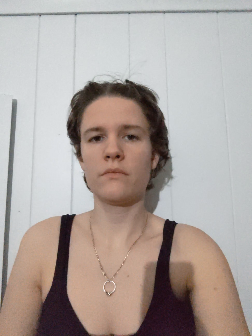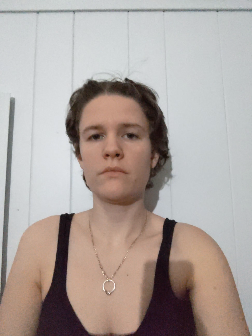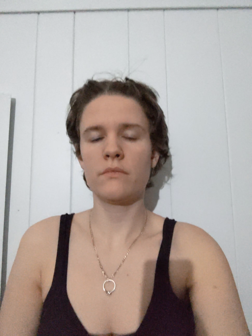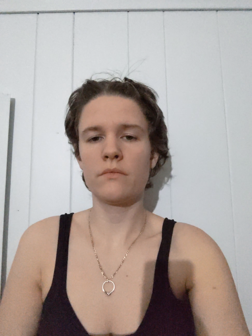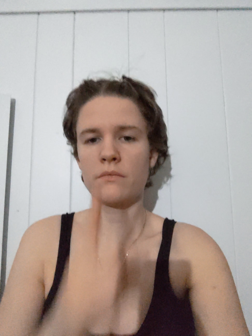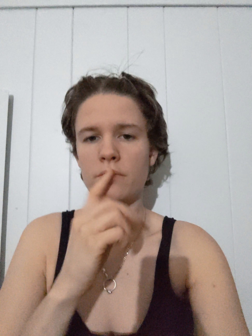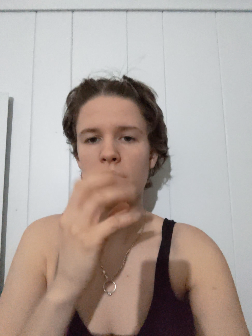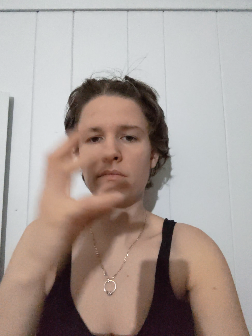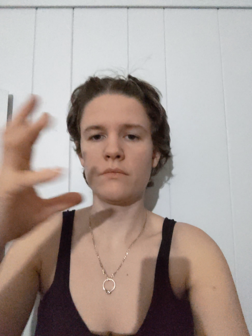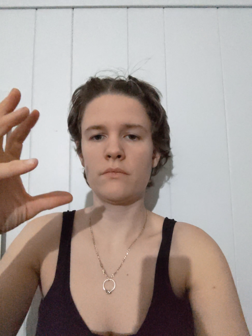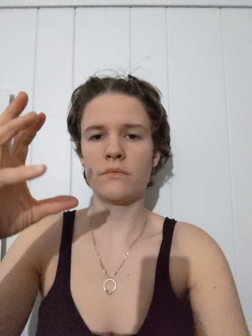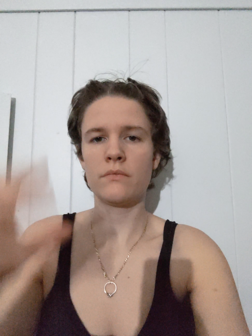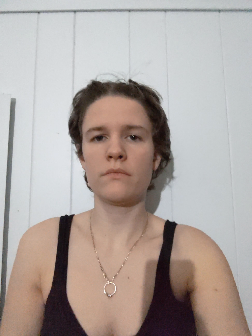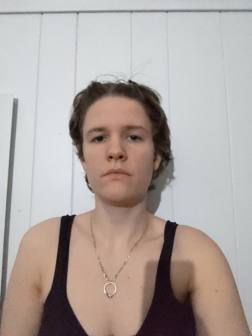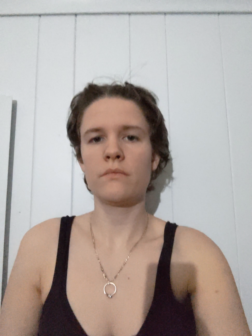balloon